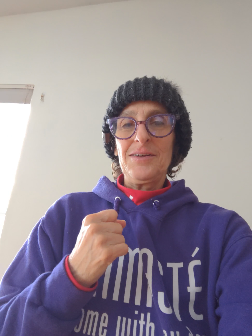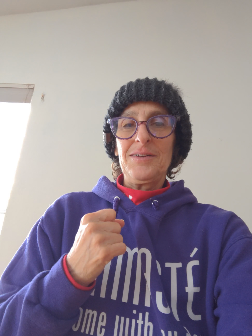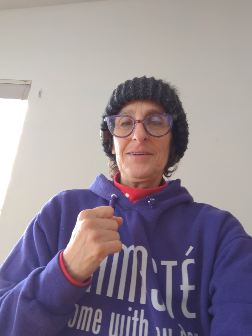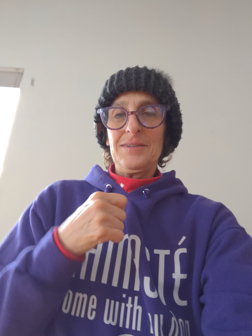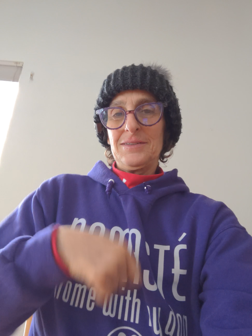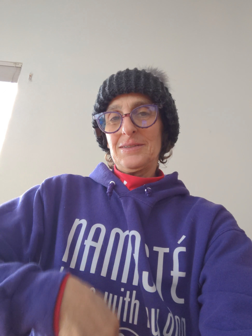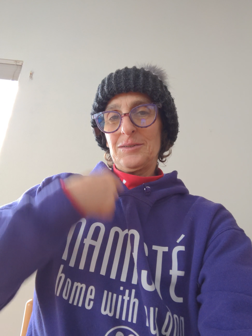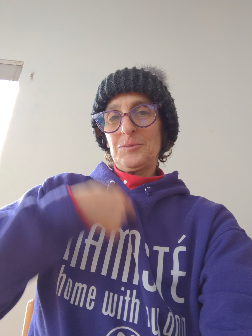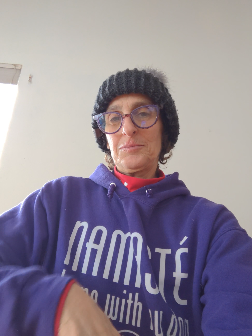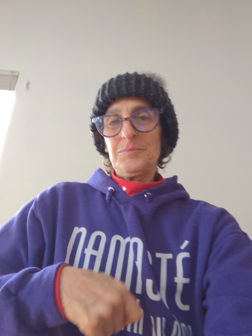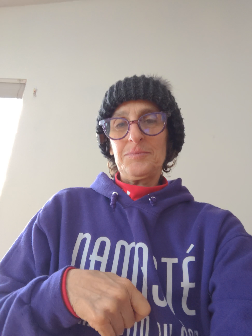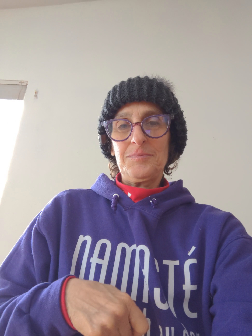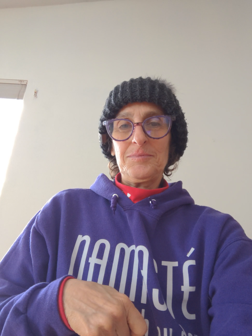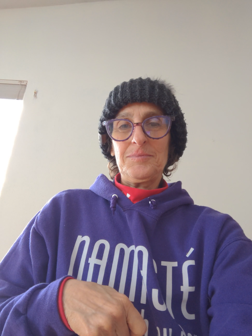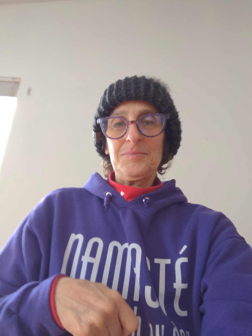zipper